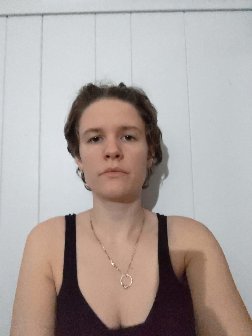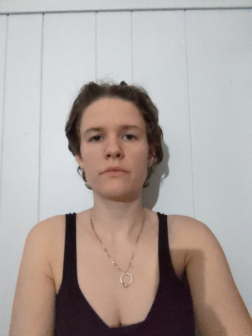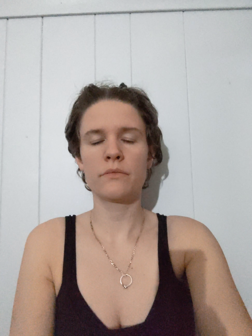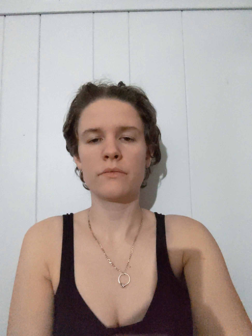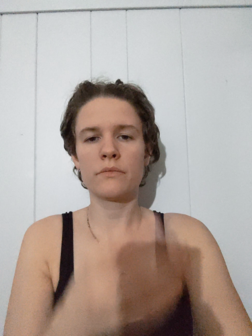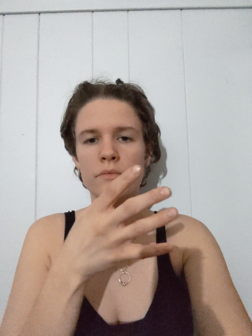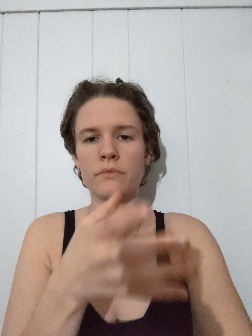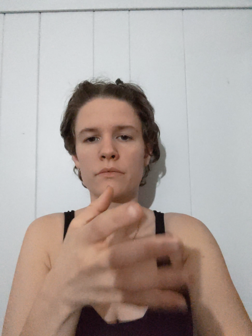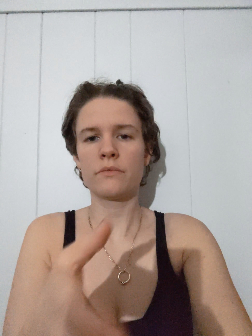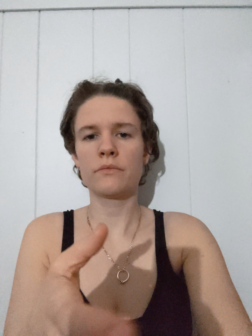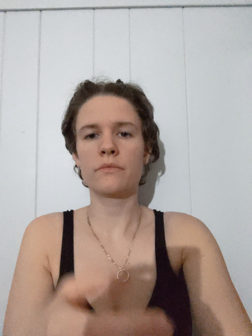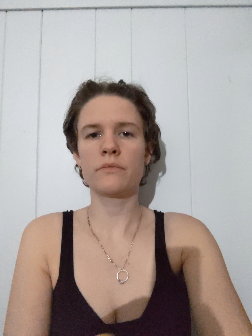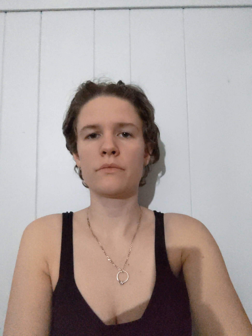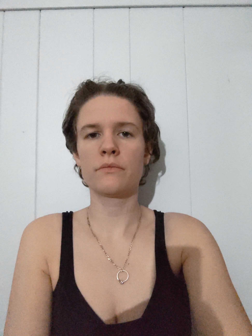grandma